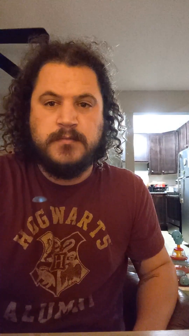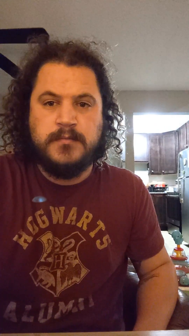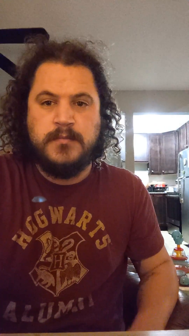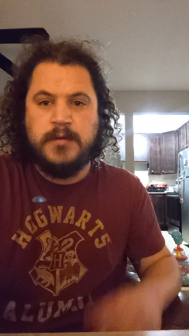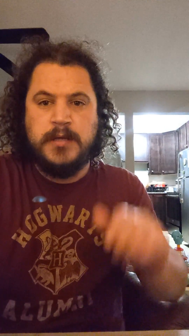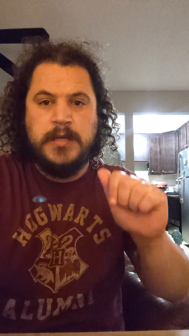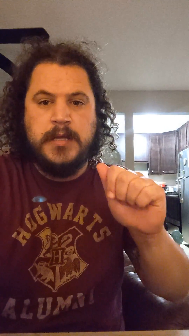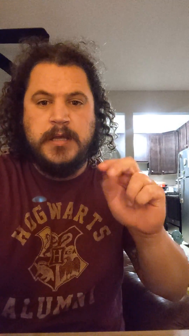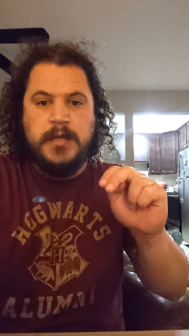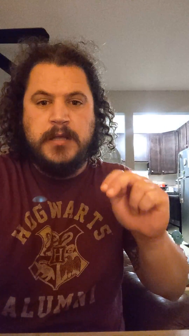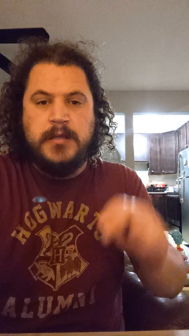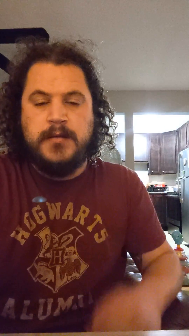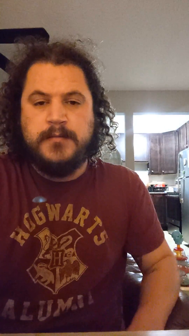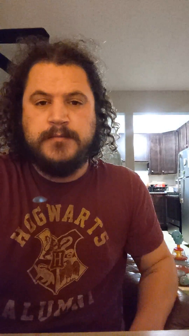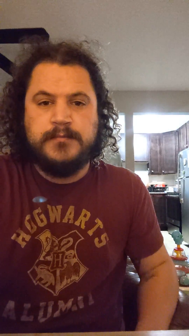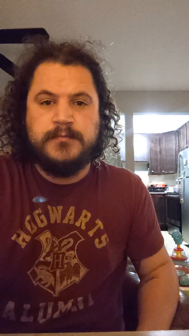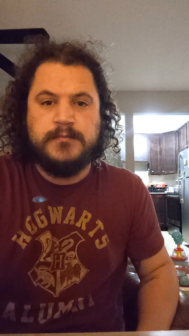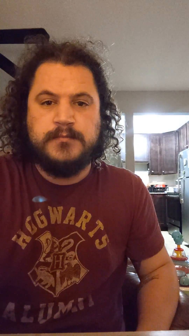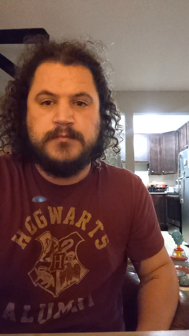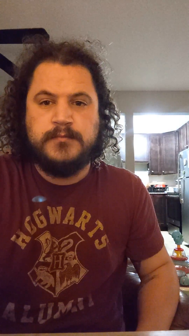an